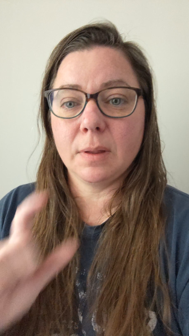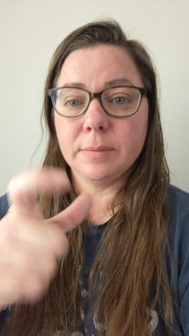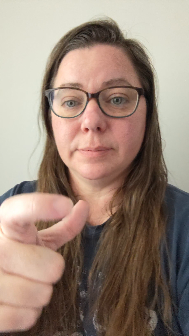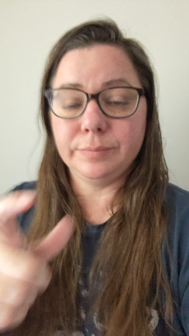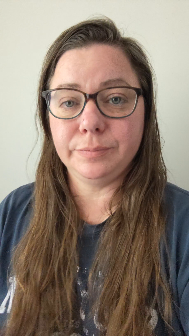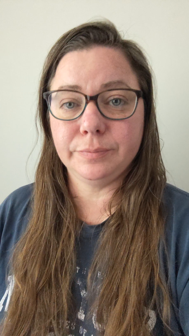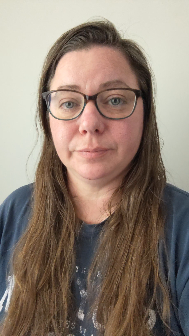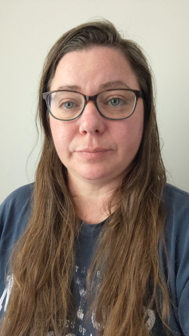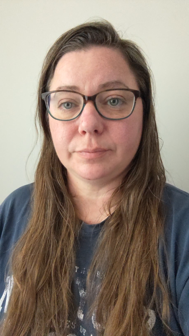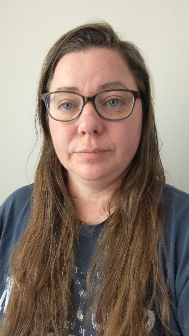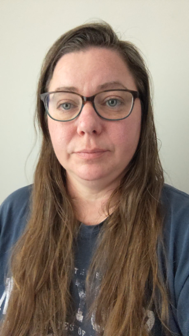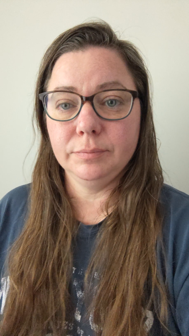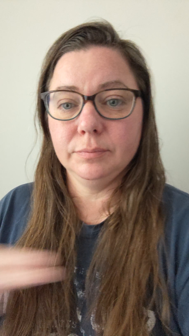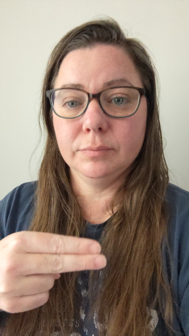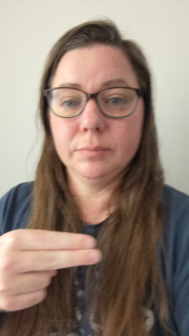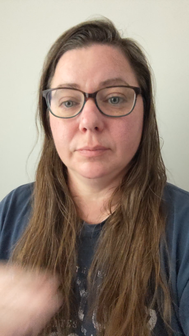belt